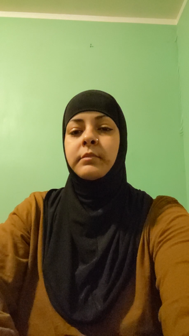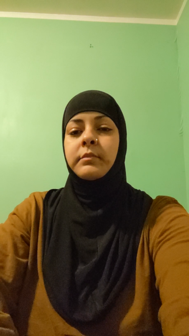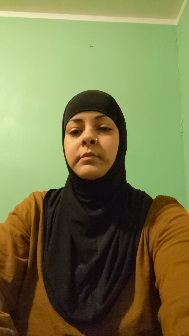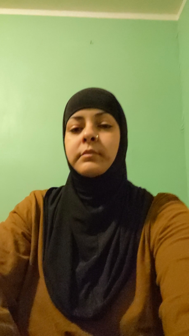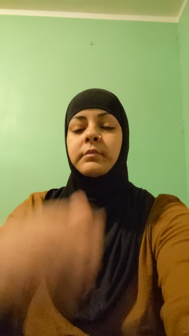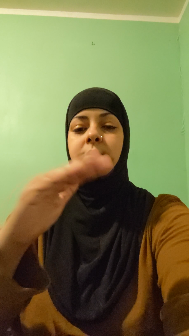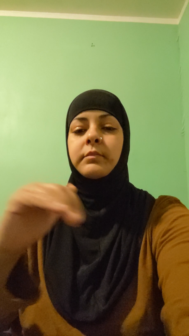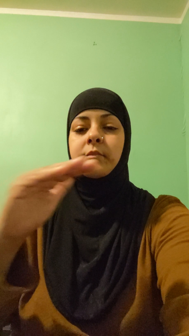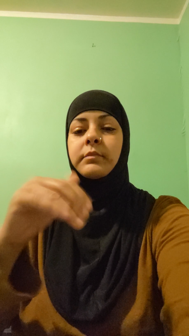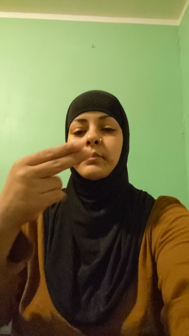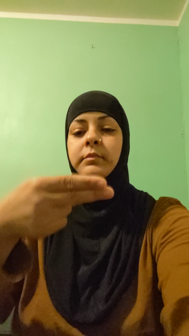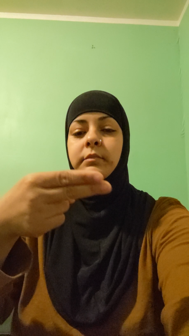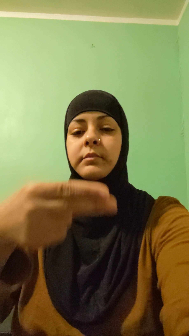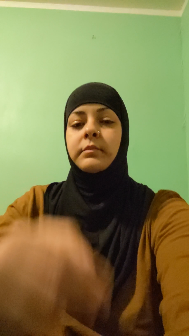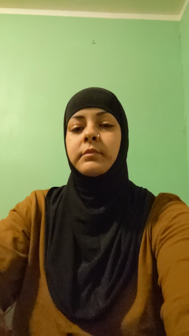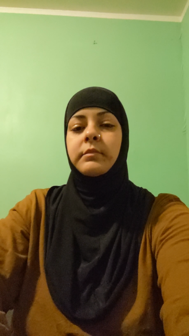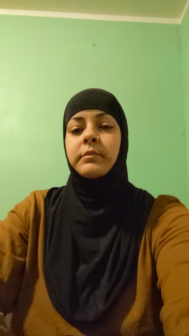pet's name